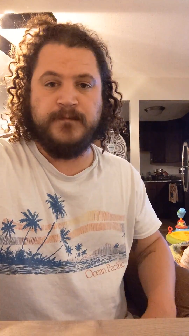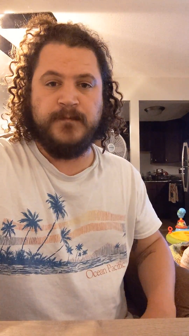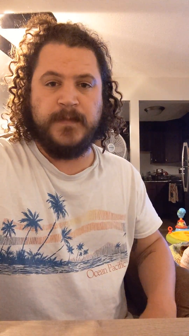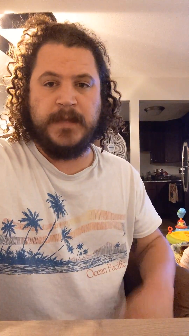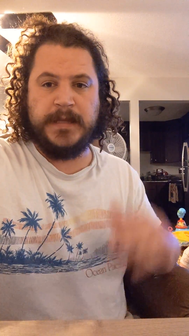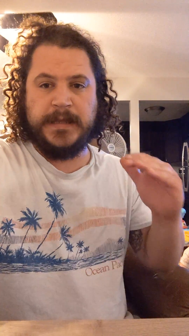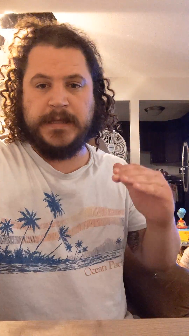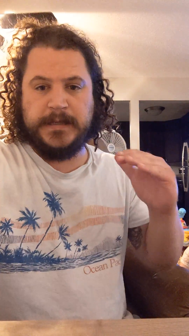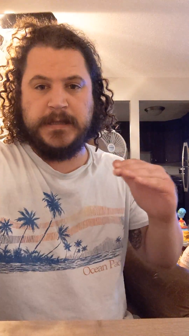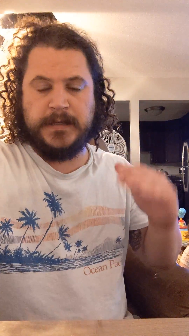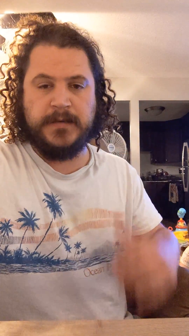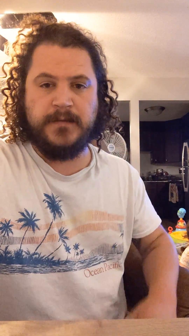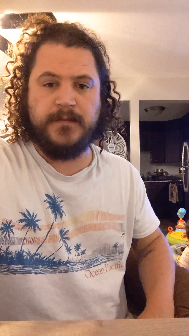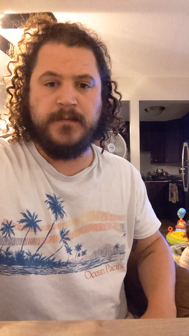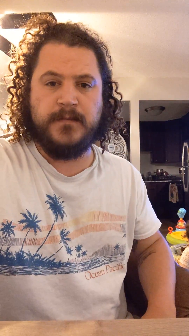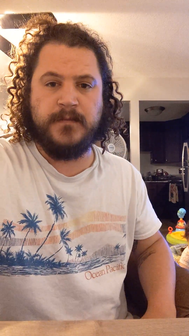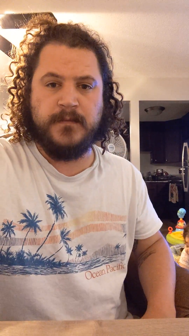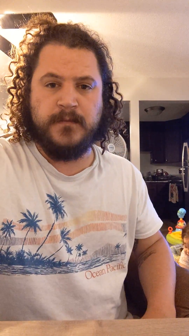little